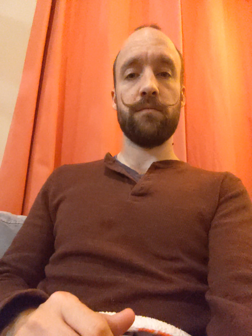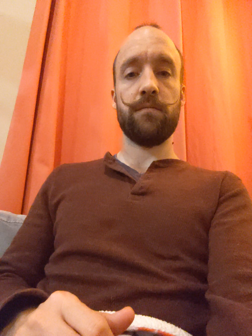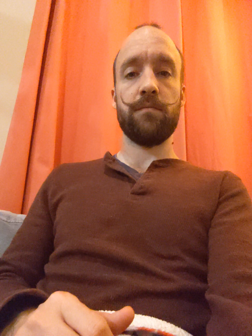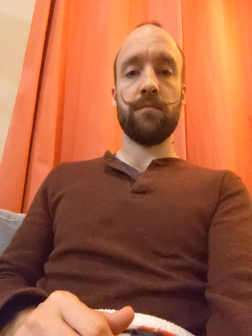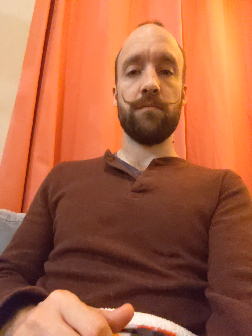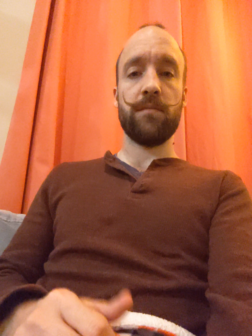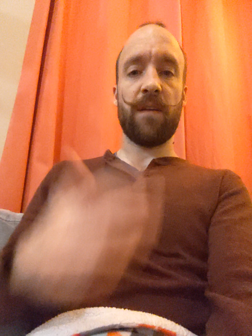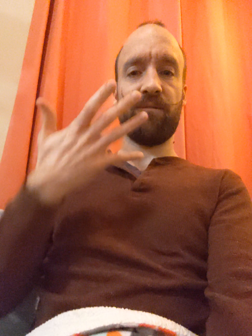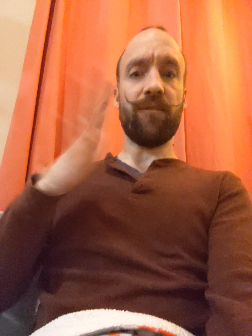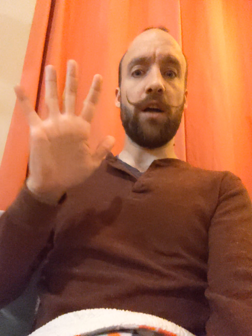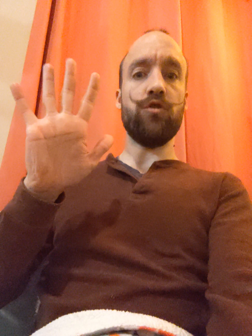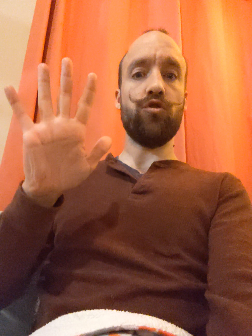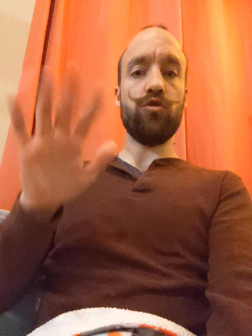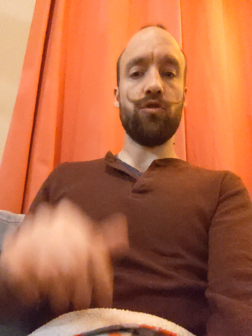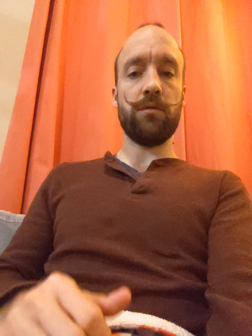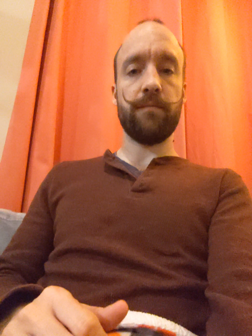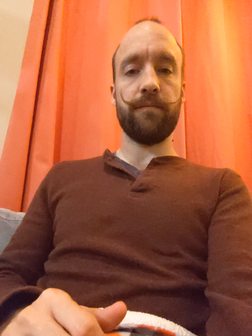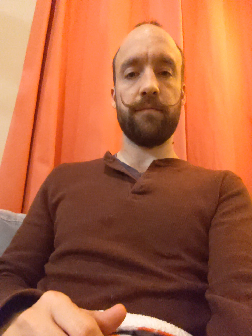finish